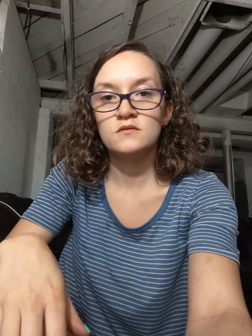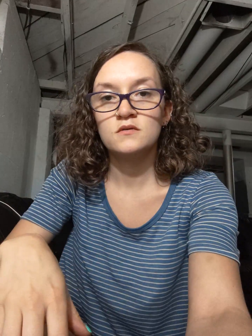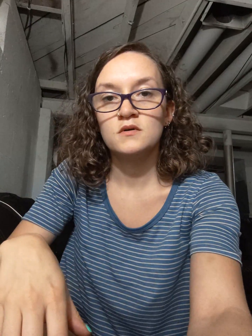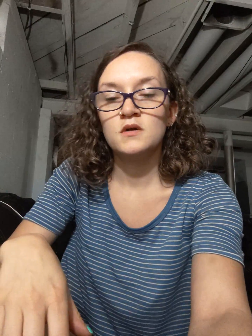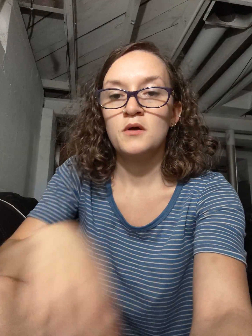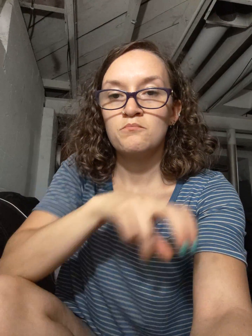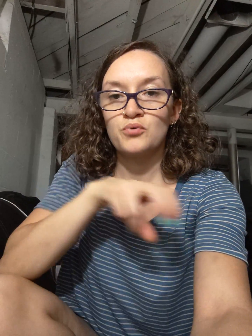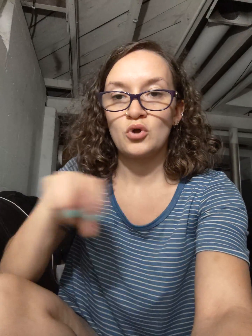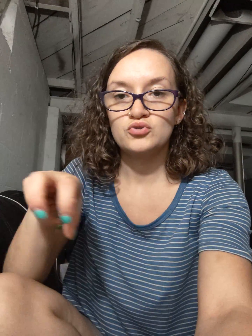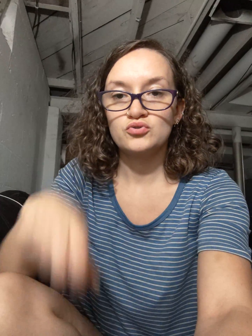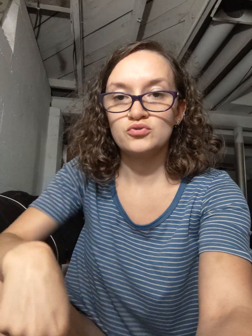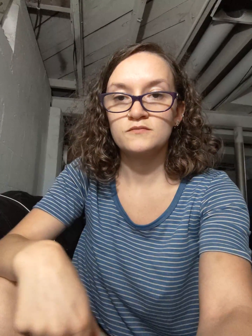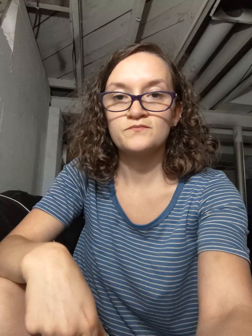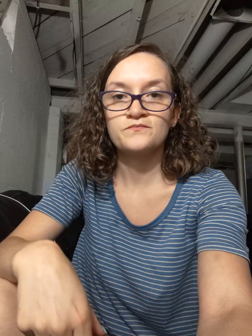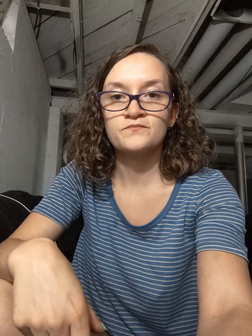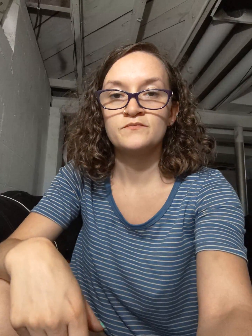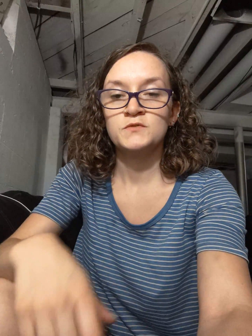porch